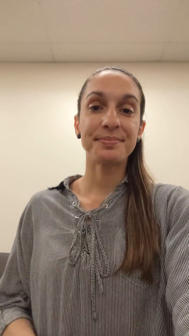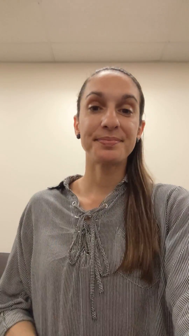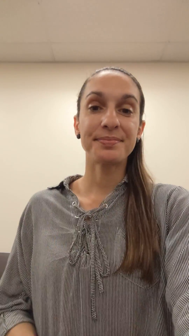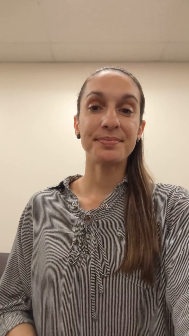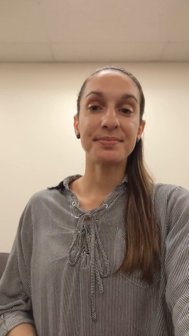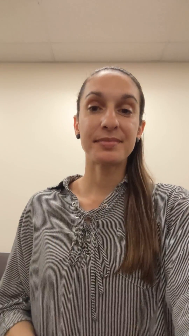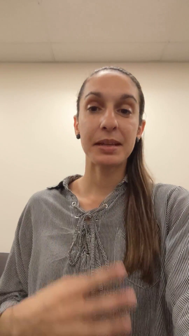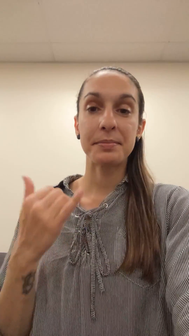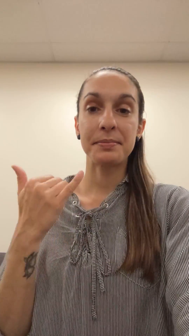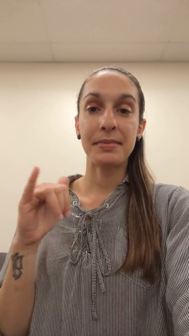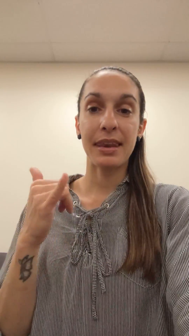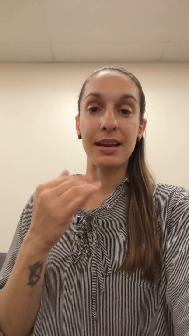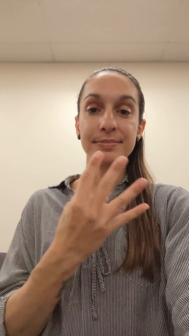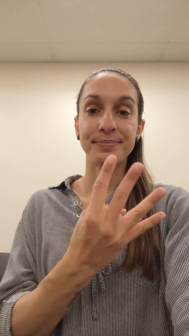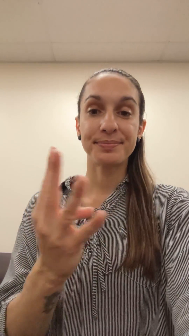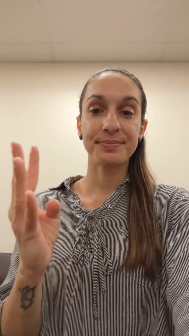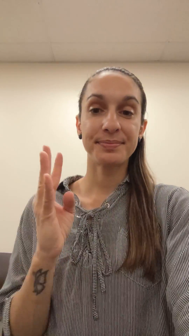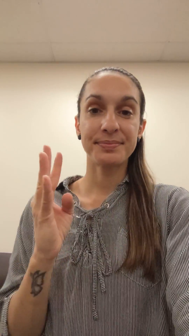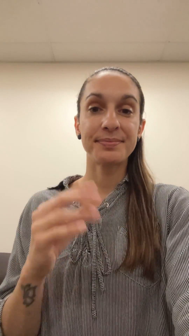playpen